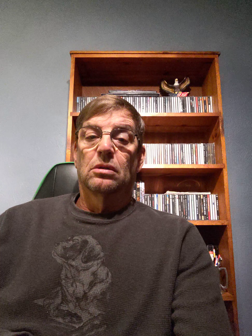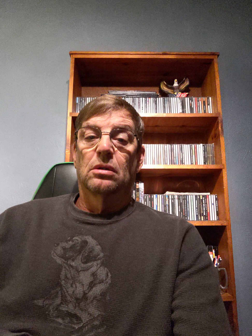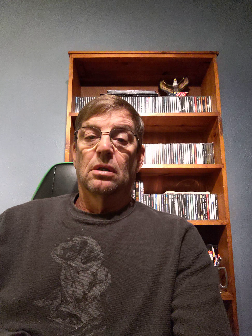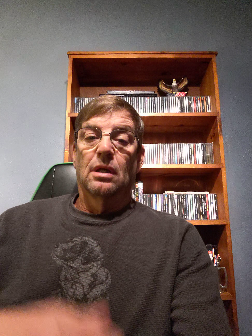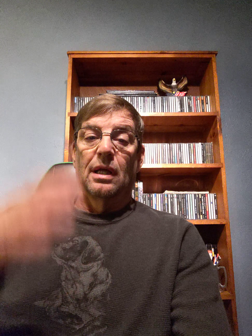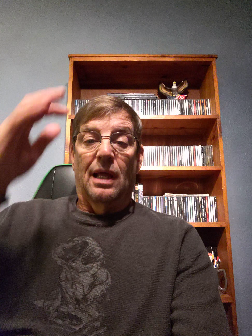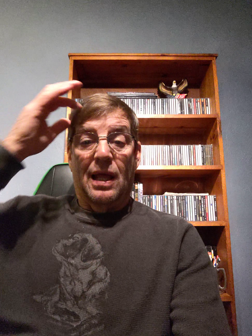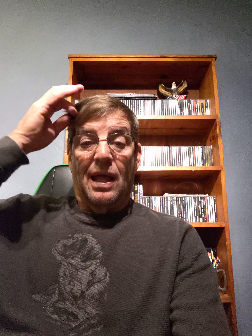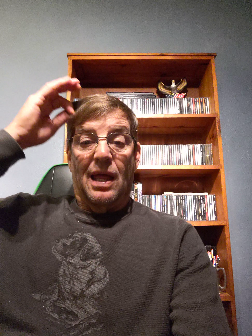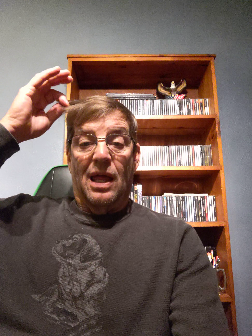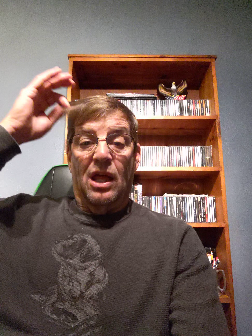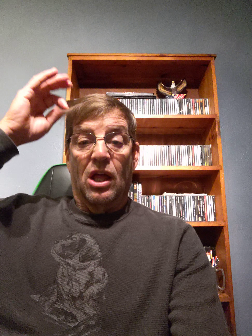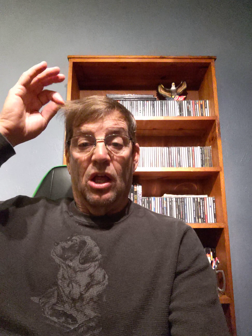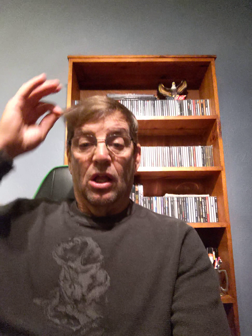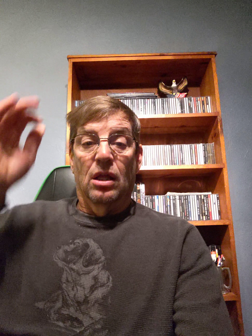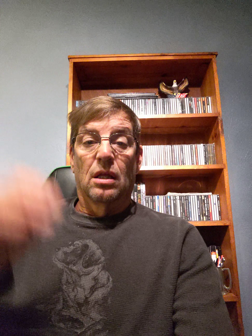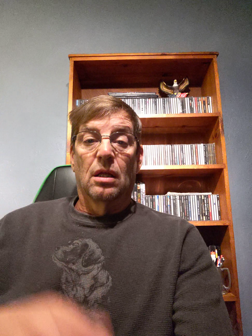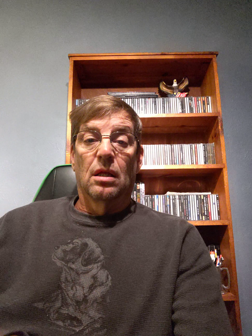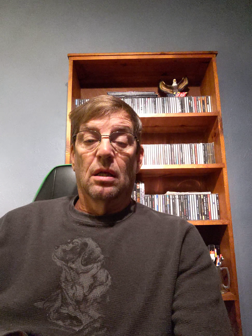hair